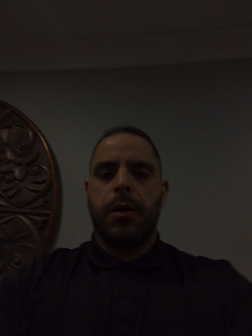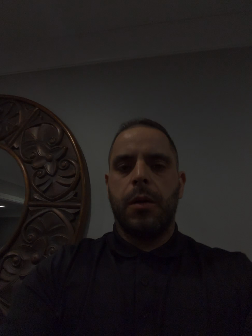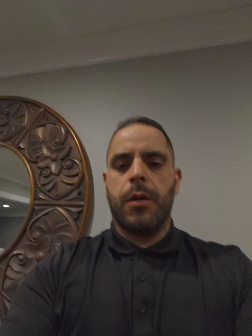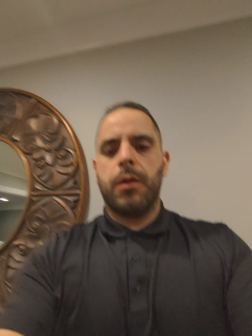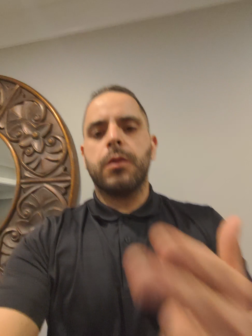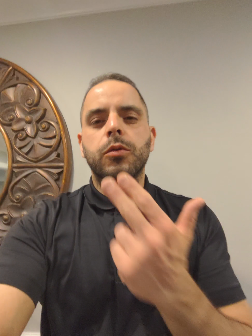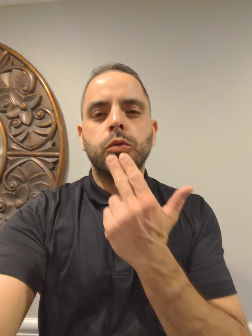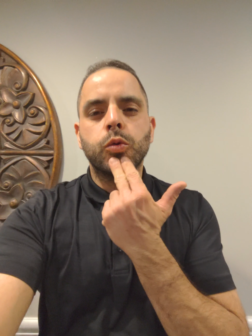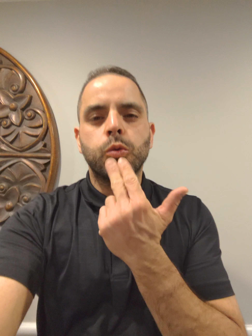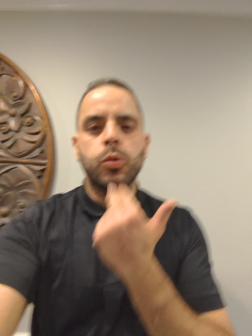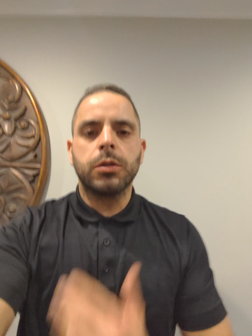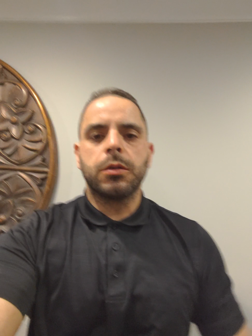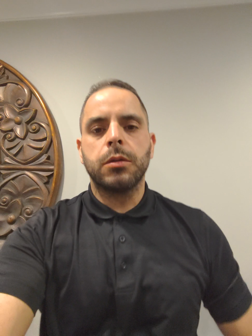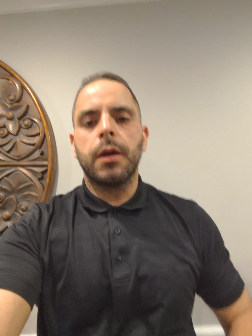cute